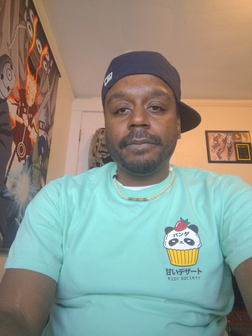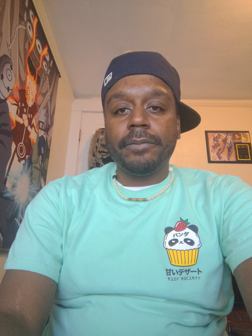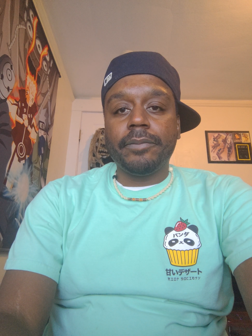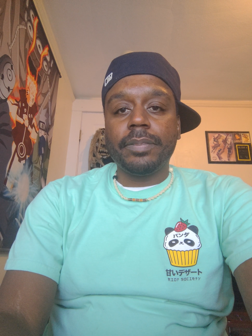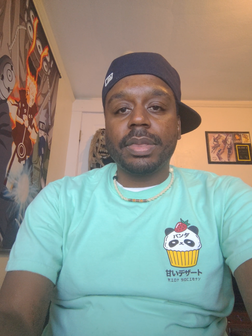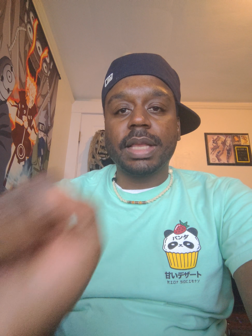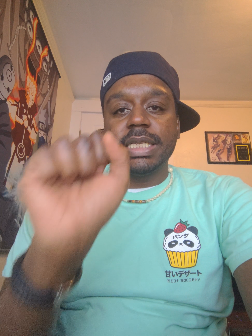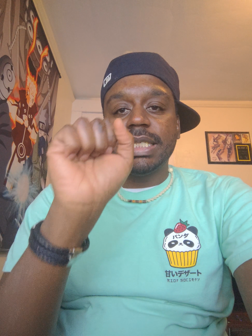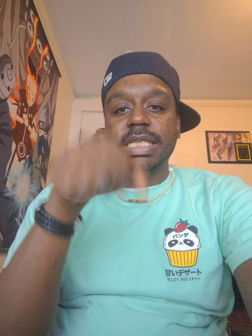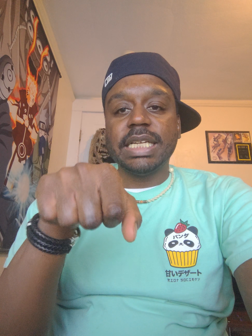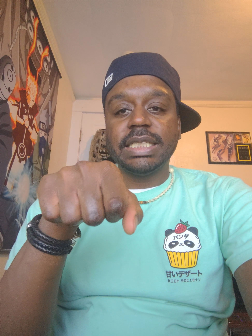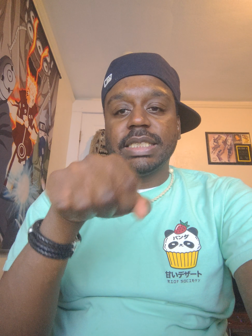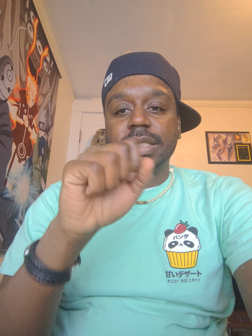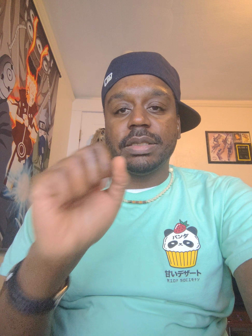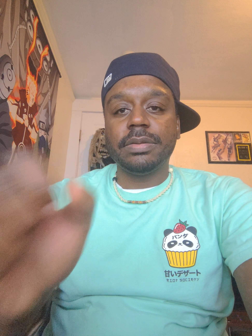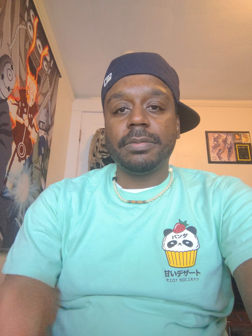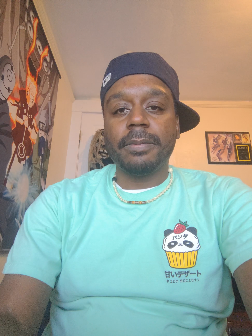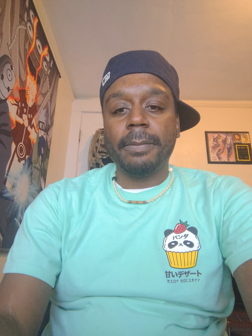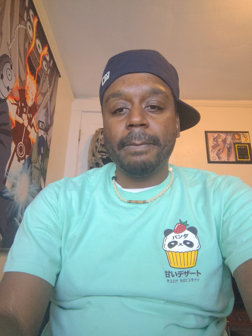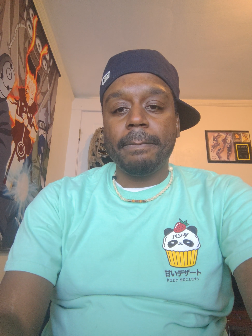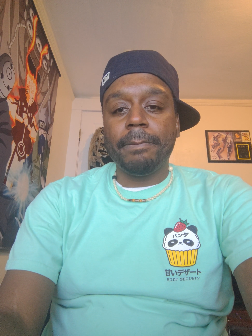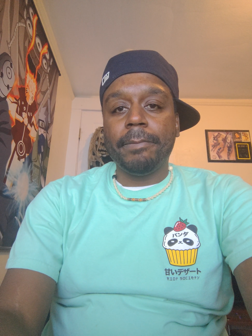yes